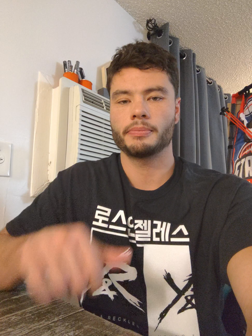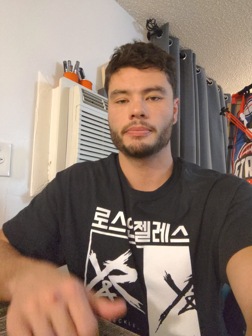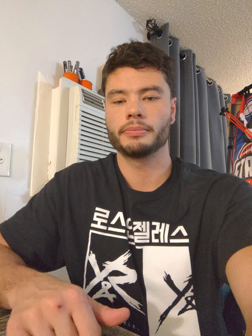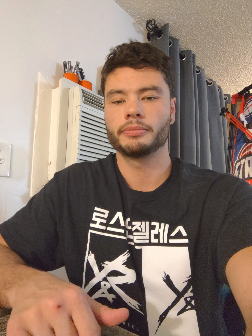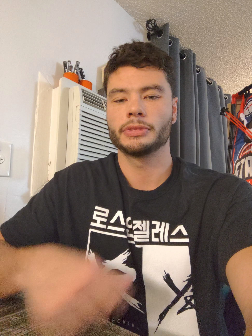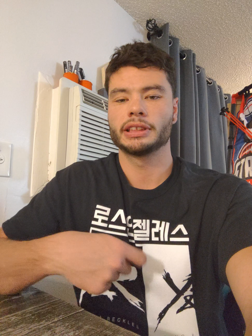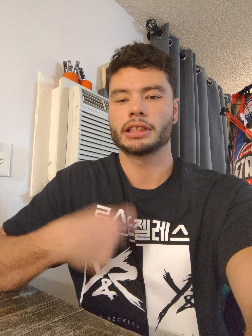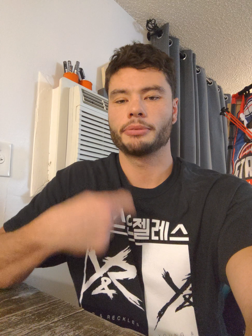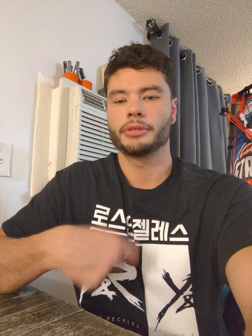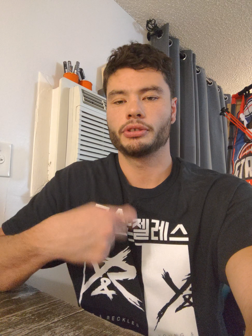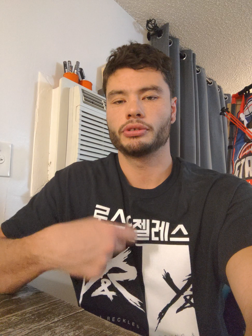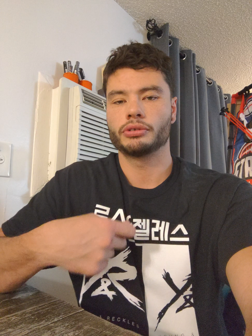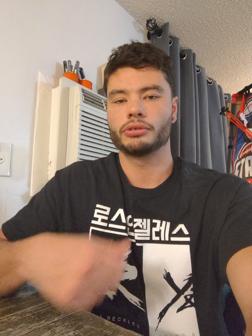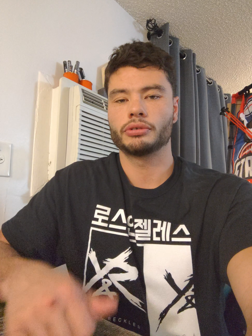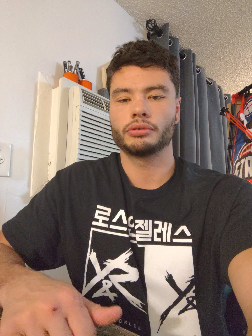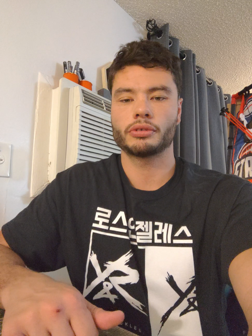zipper